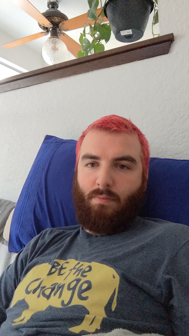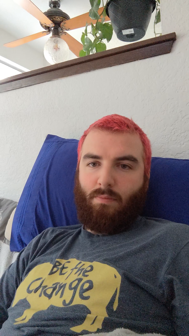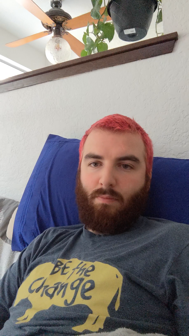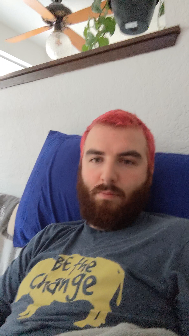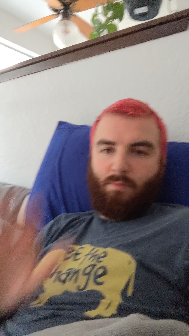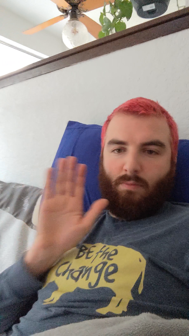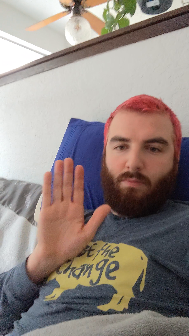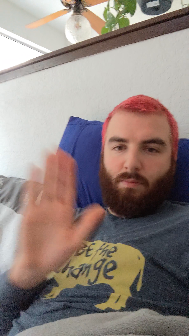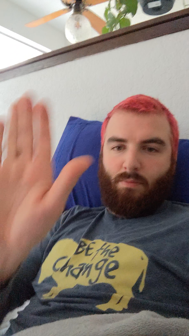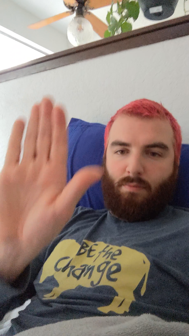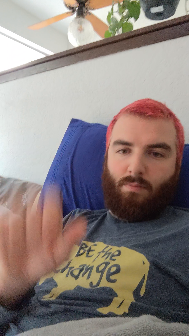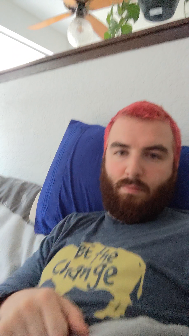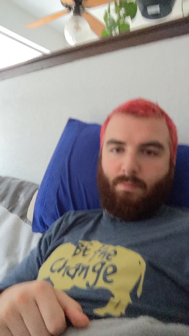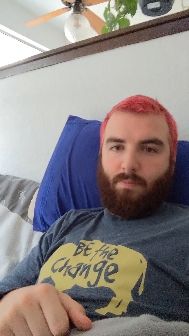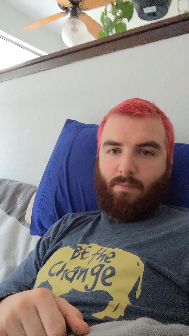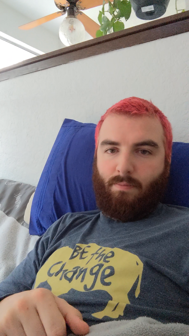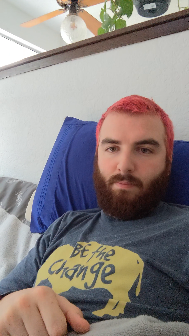push